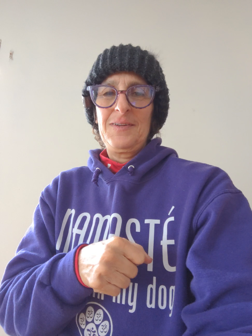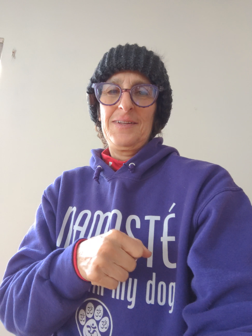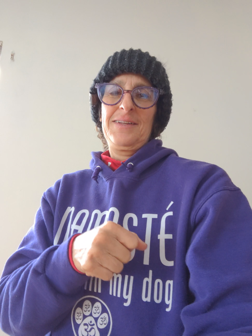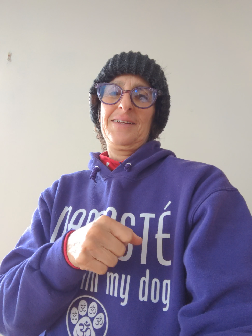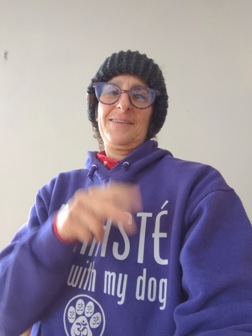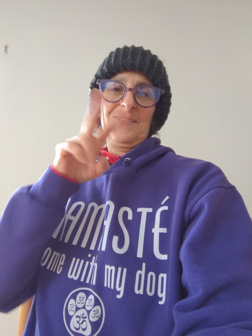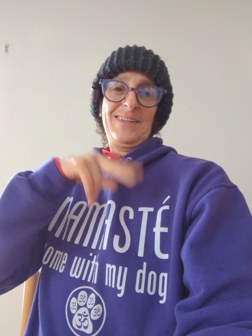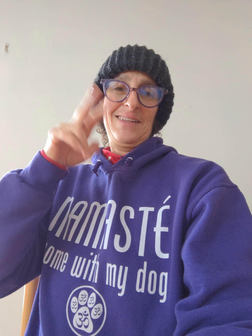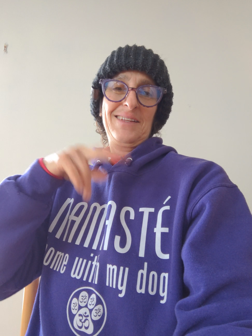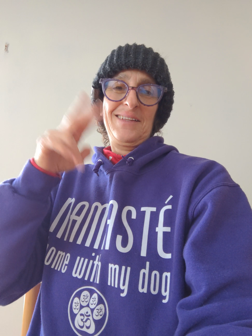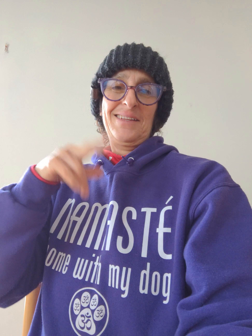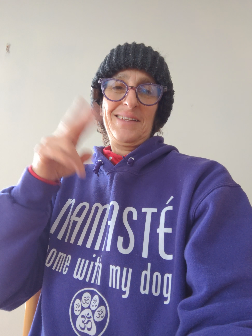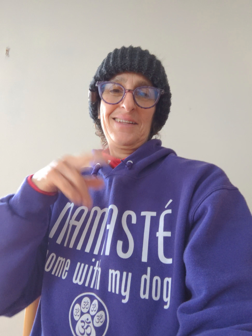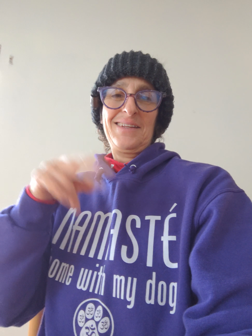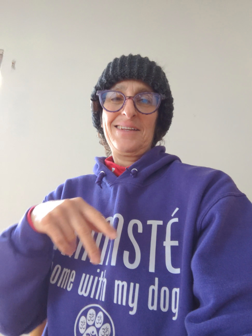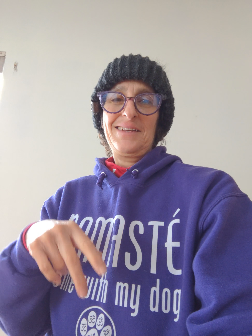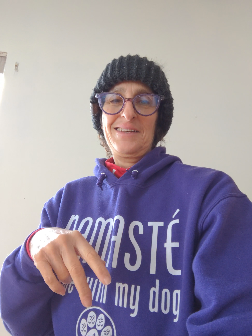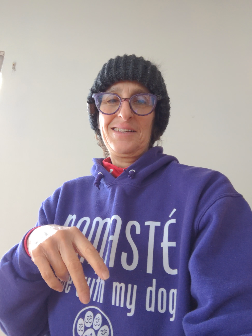read